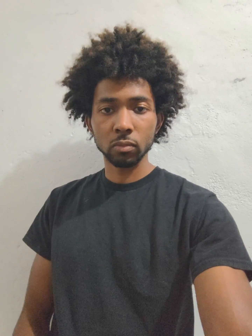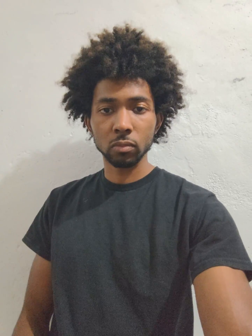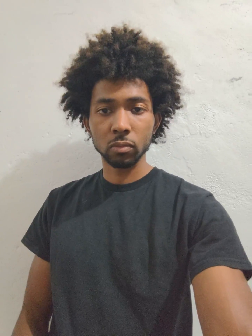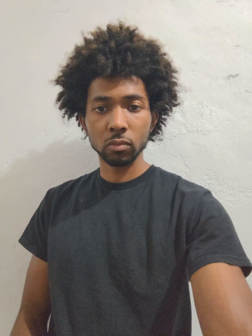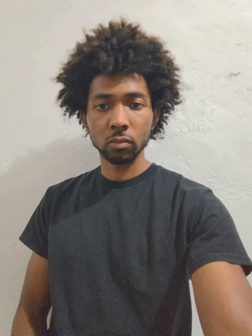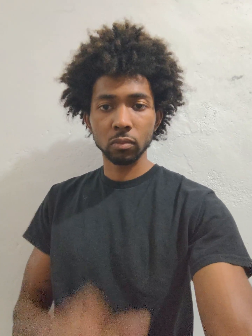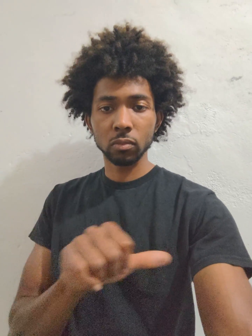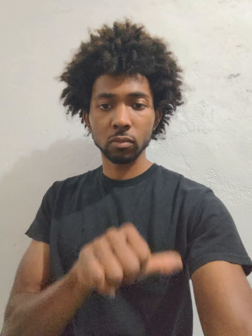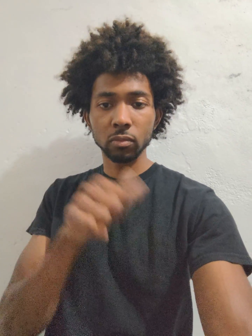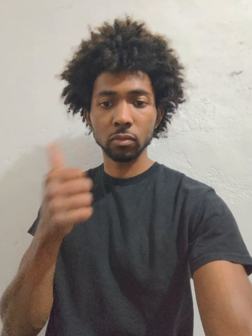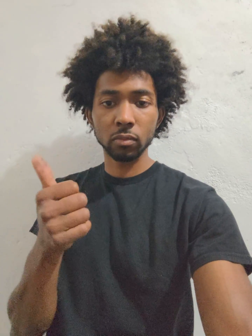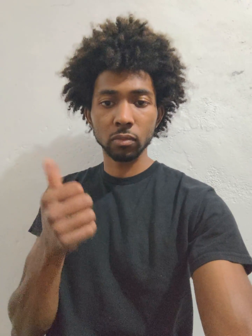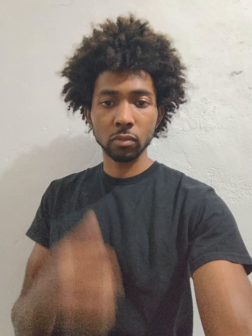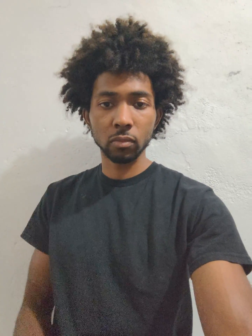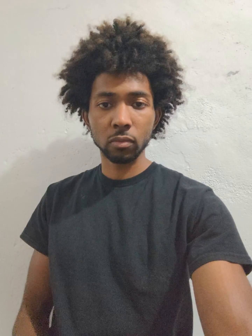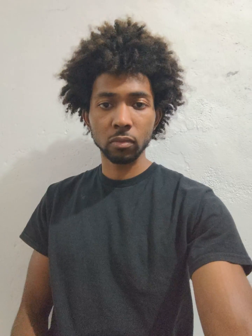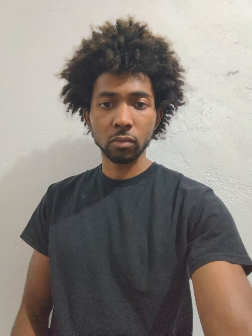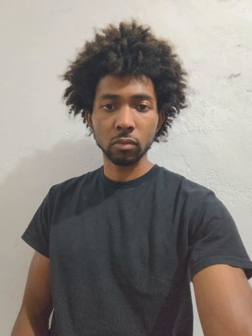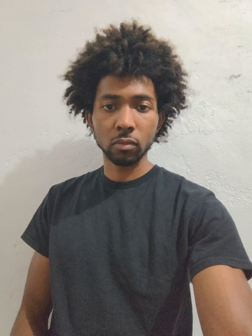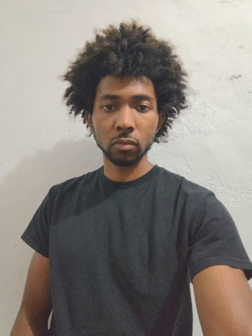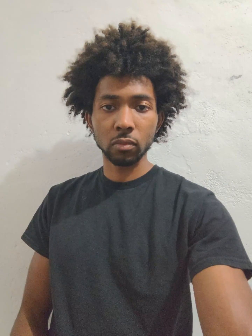other